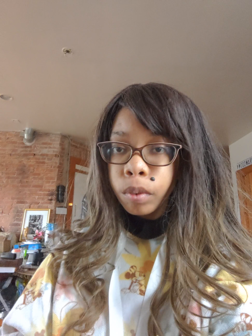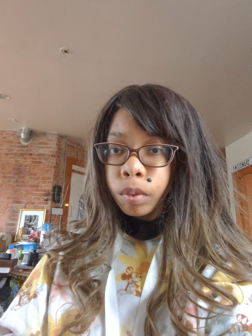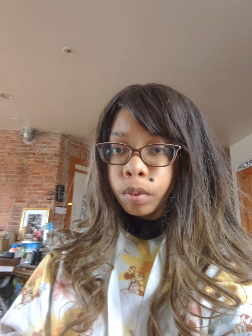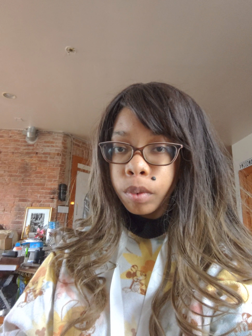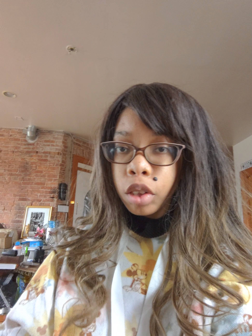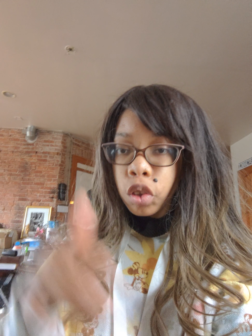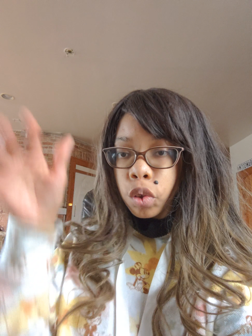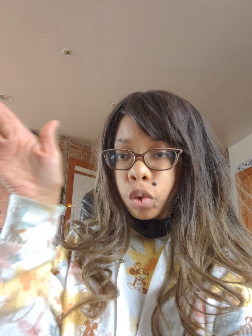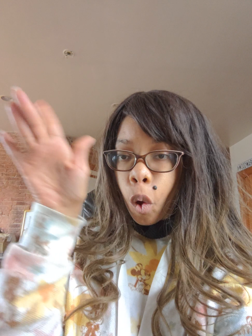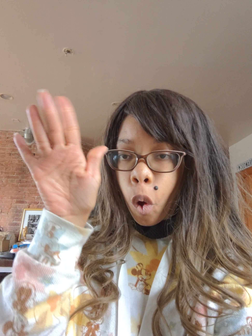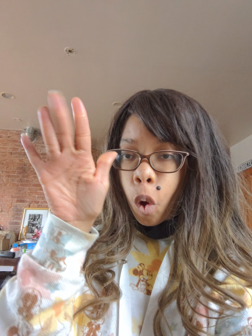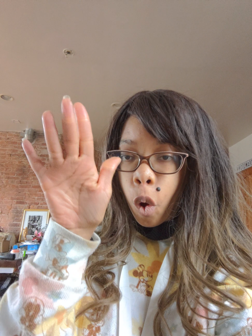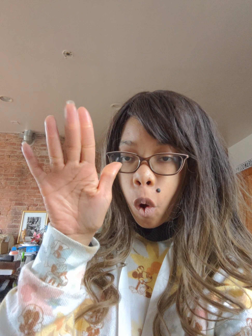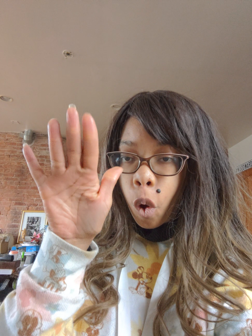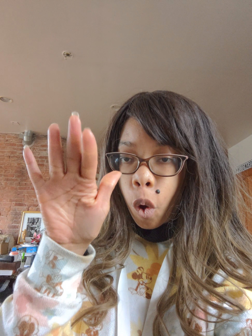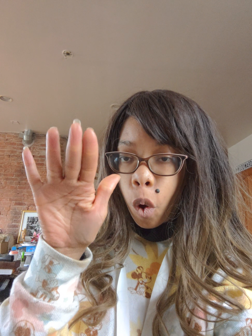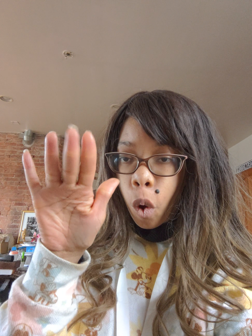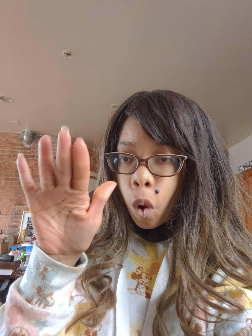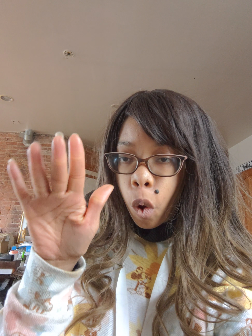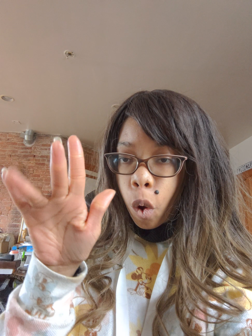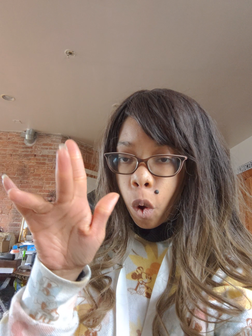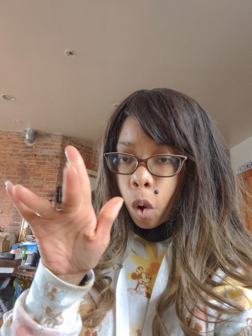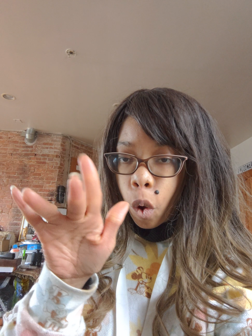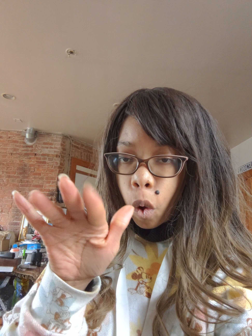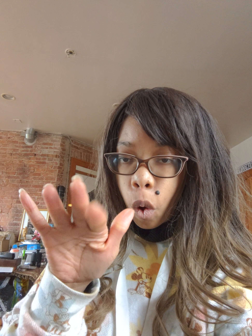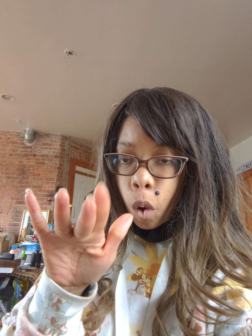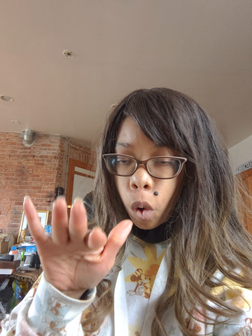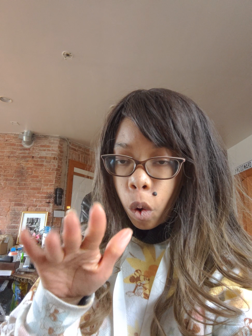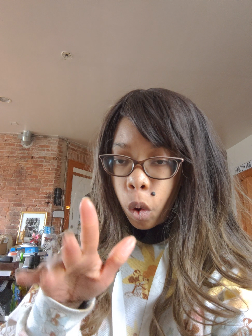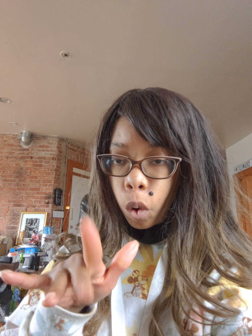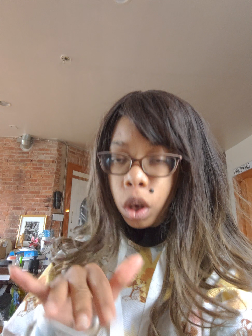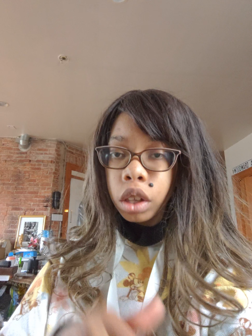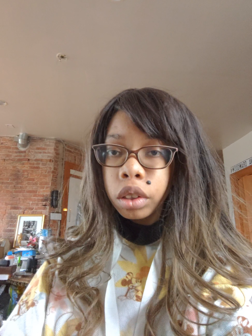snow